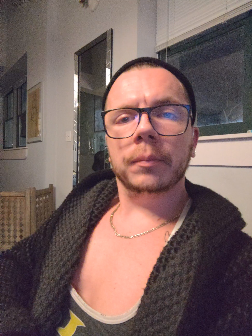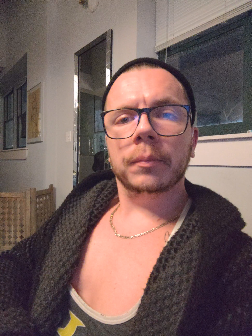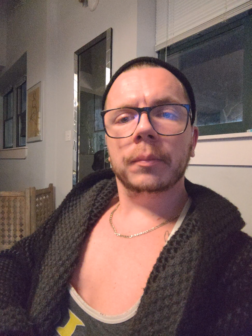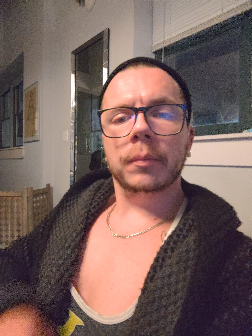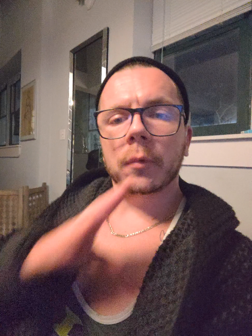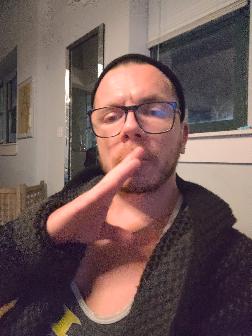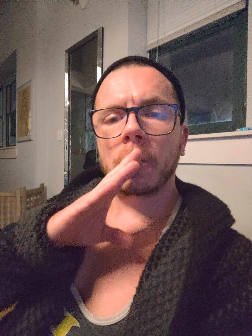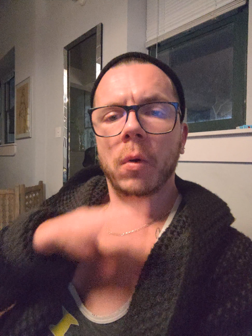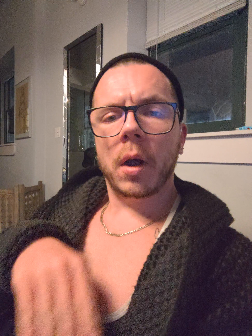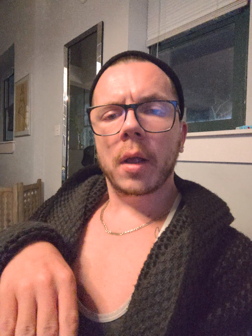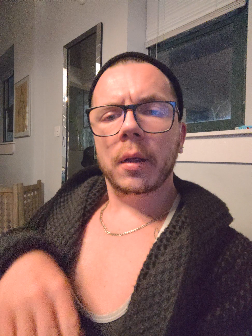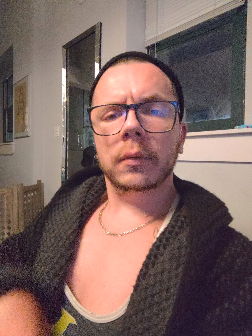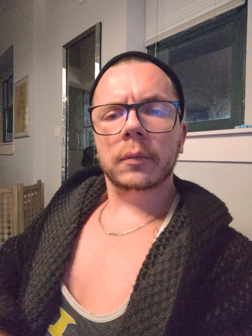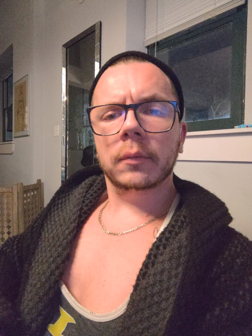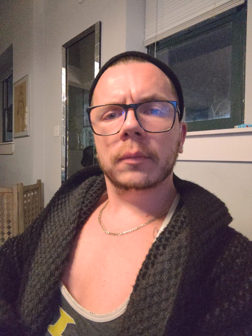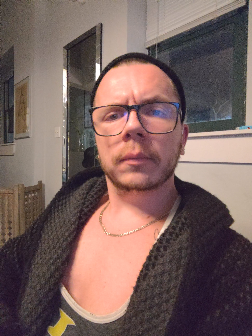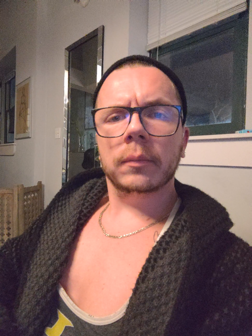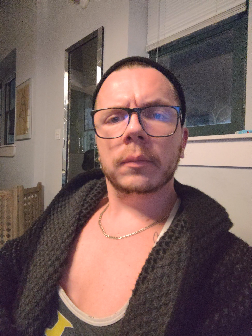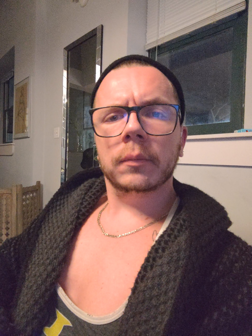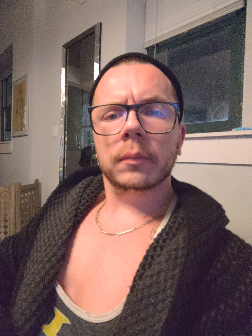quiet